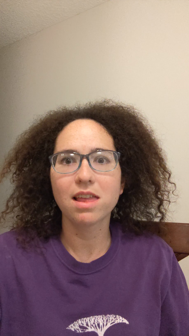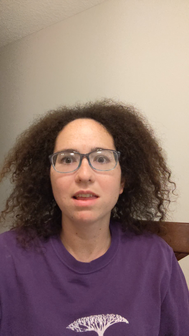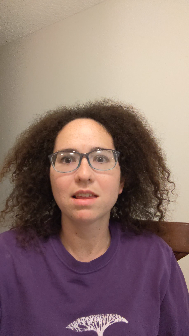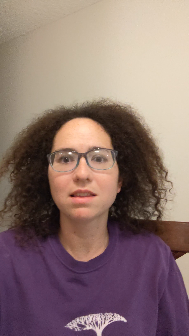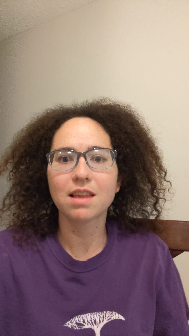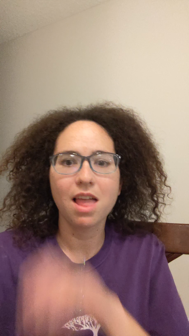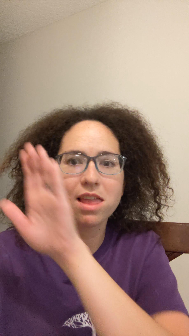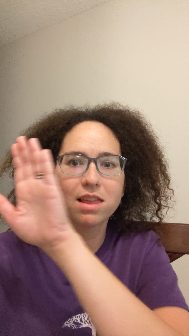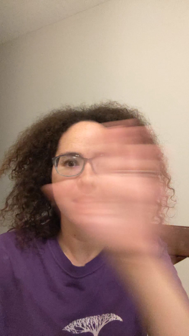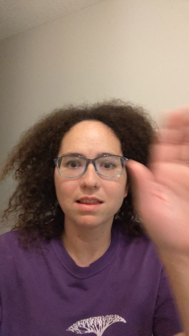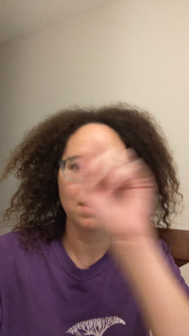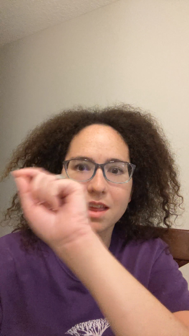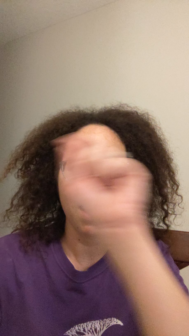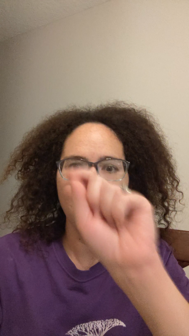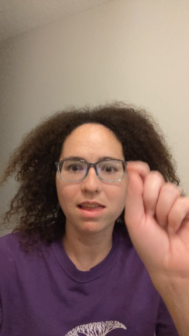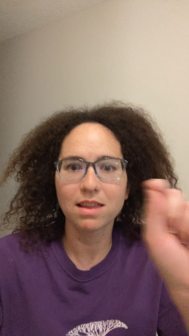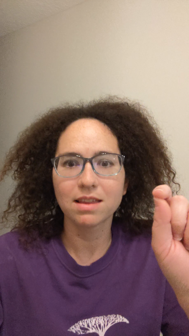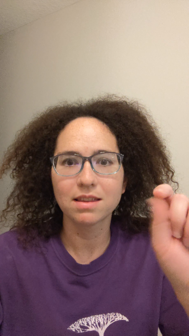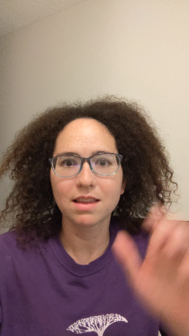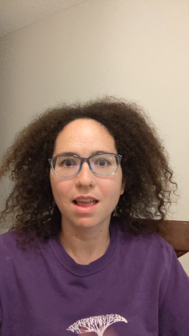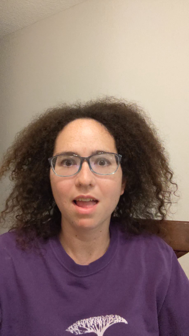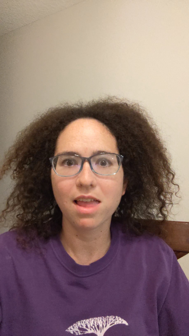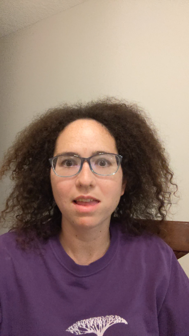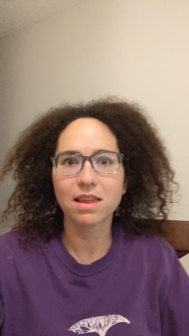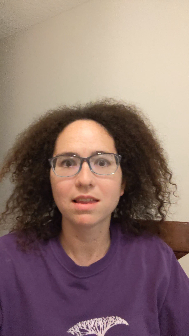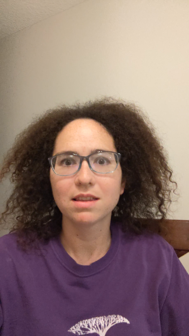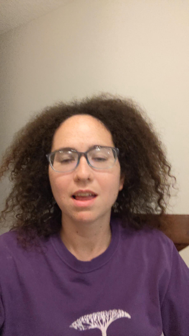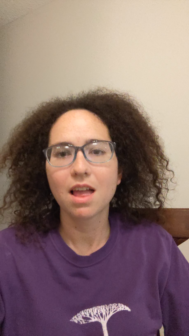chalk